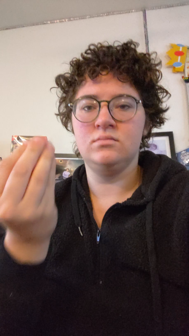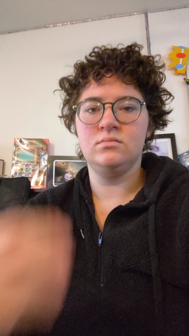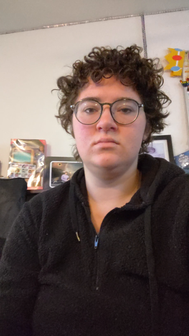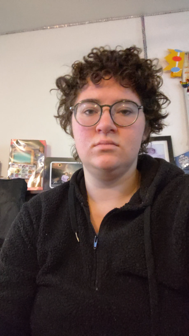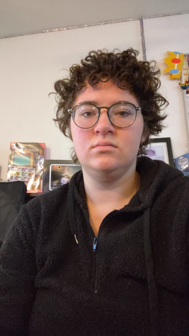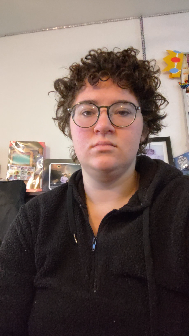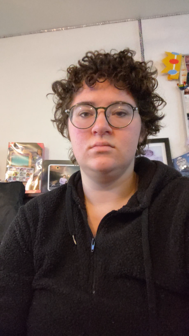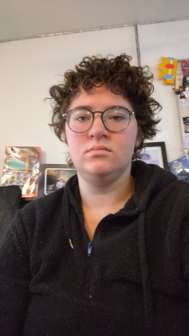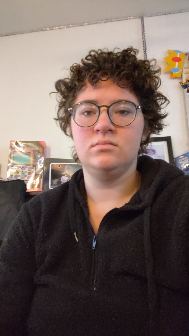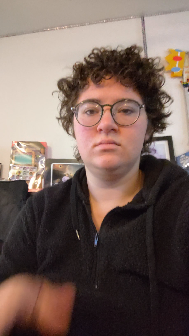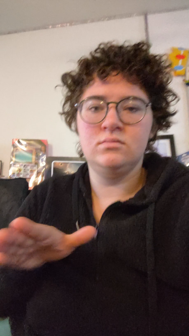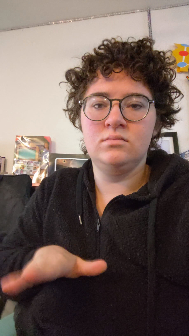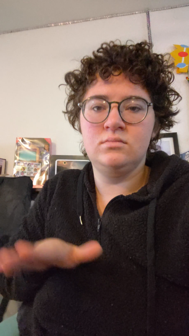penguin